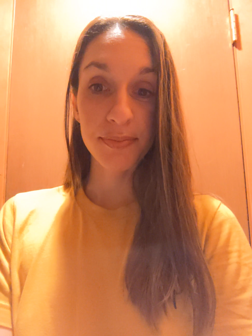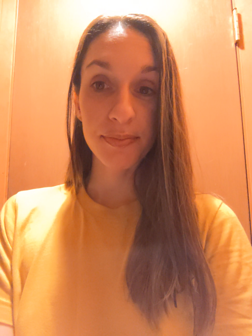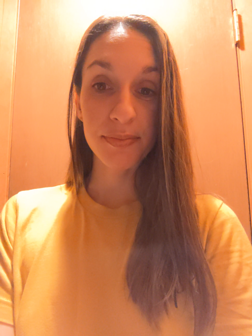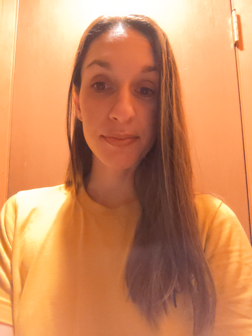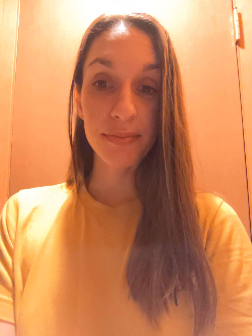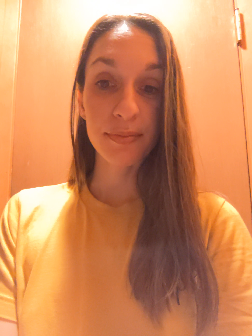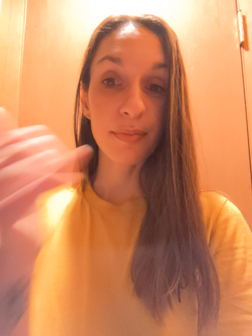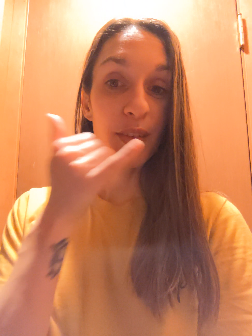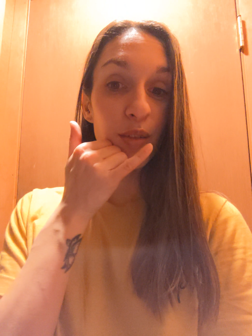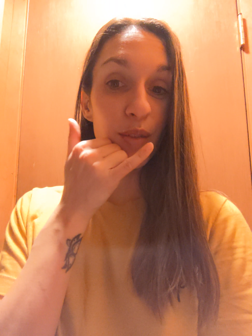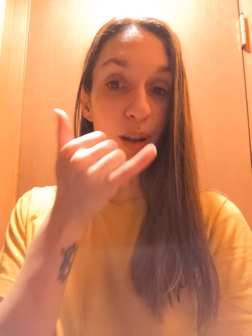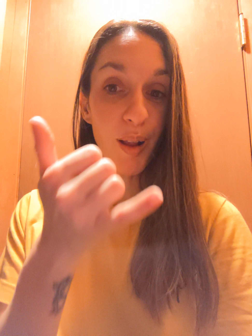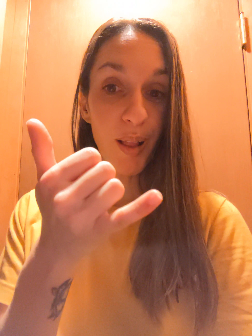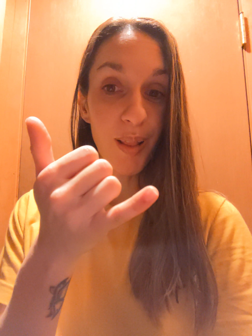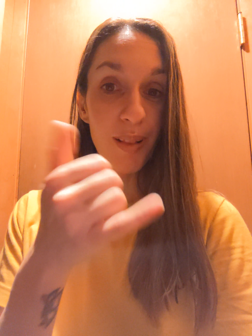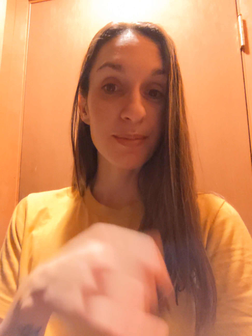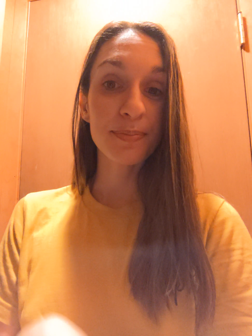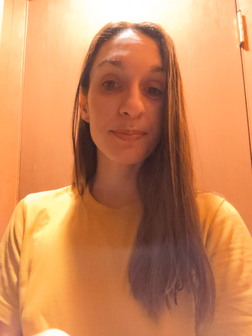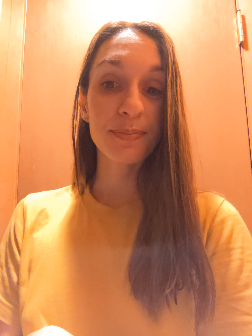call on the phone